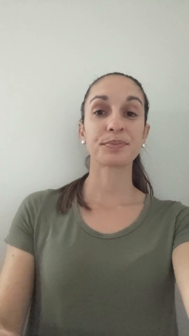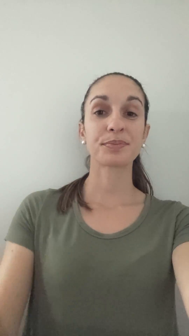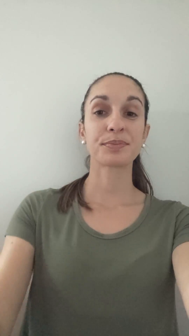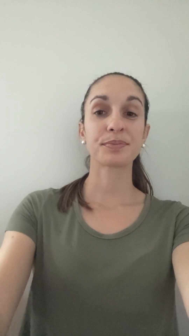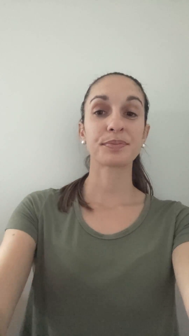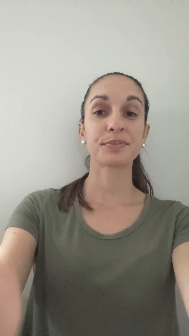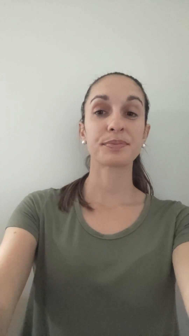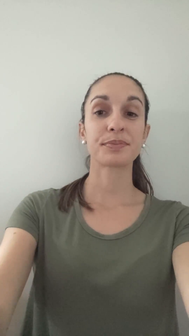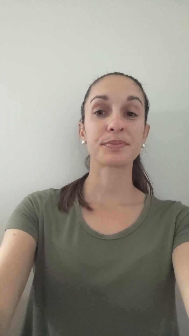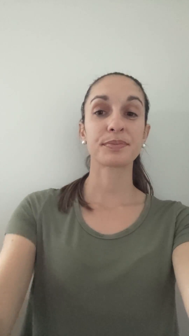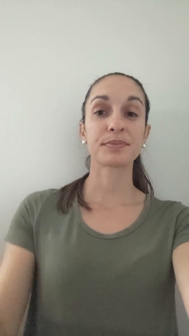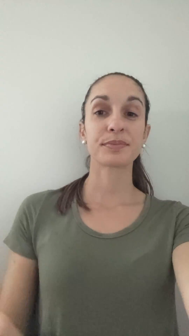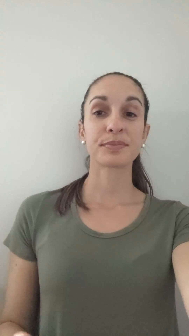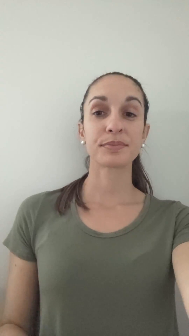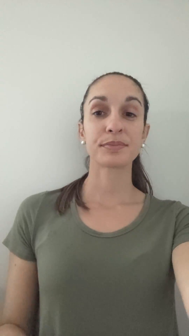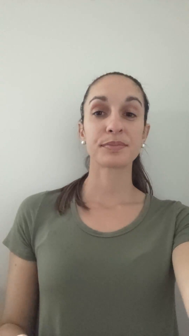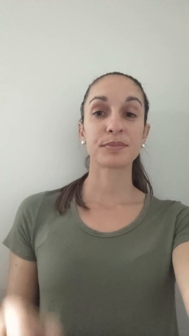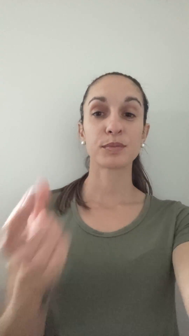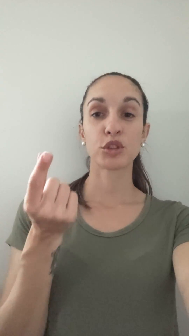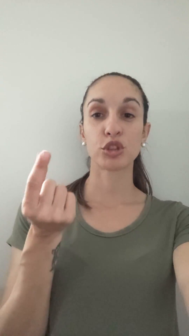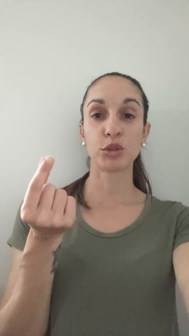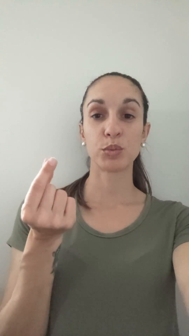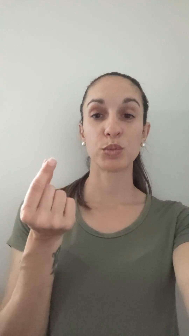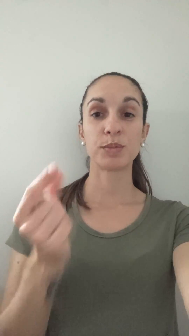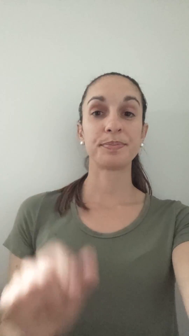do